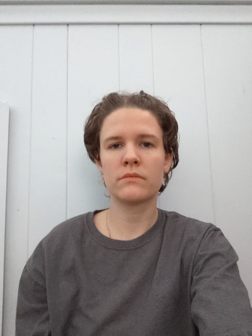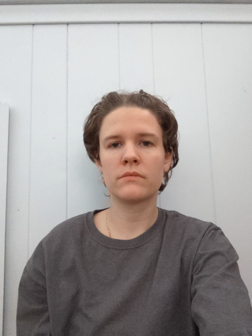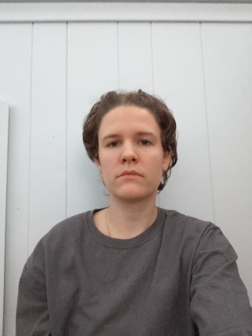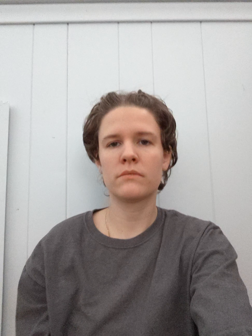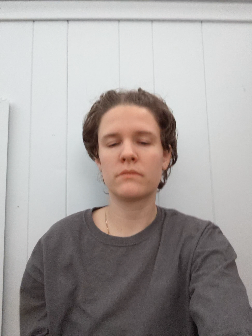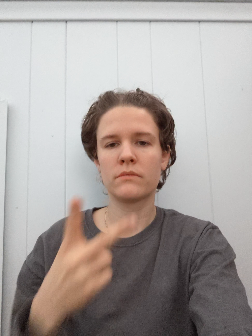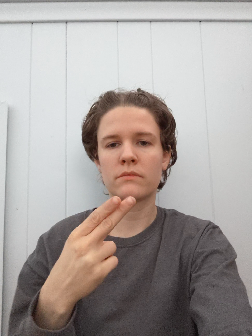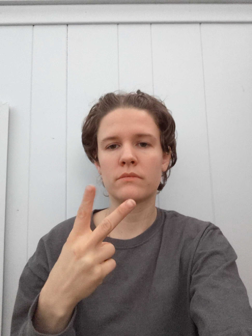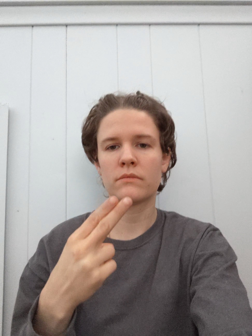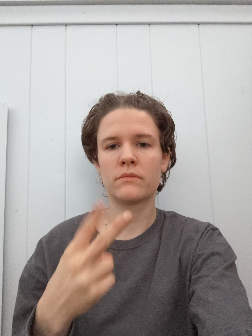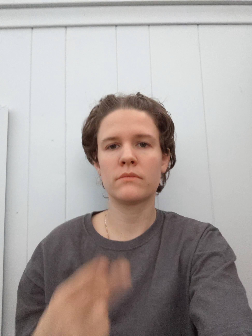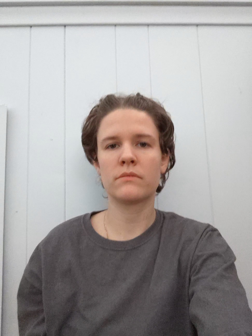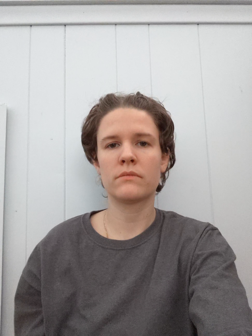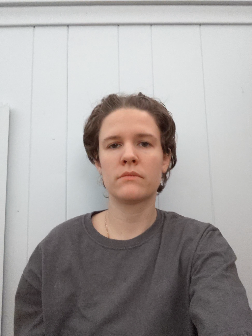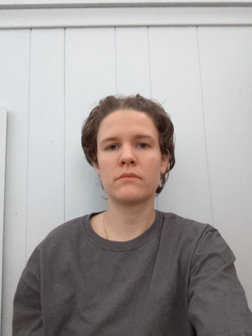scissors